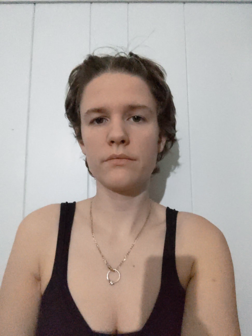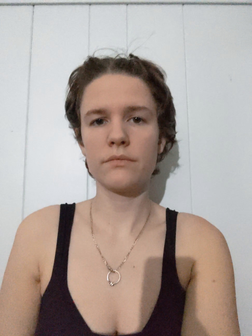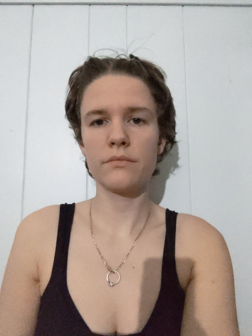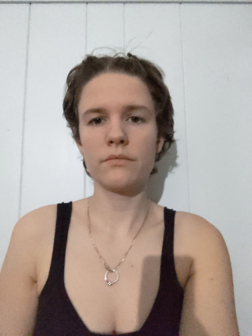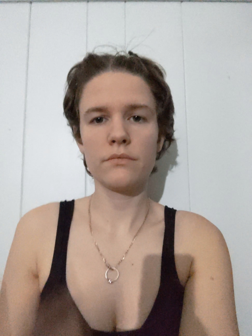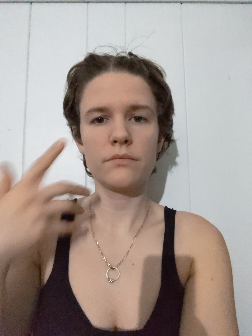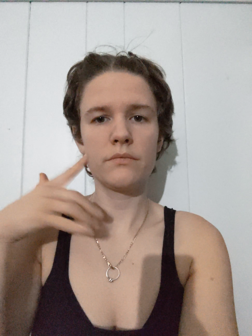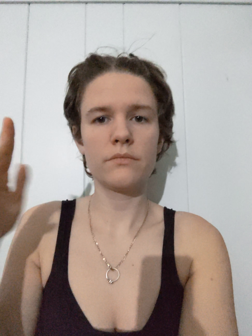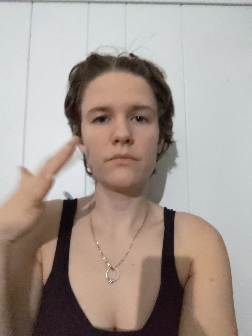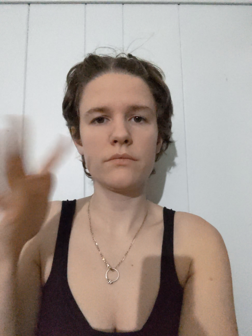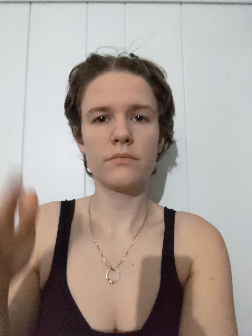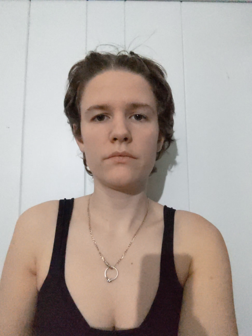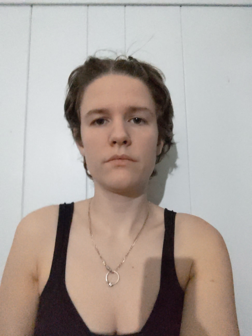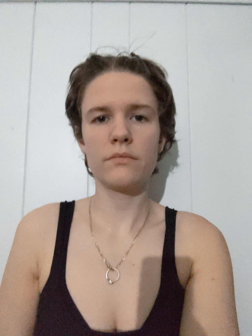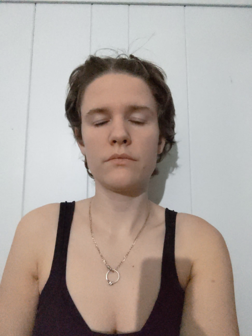noisy